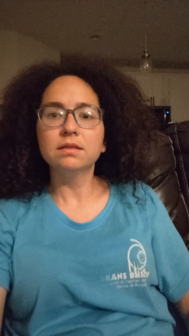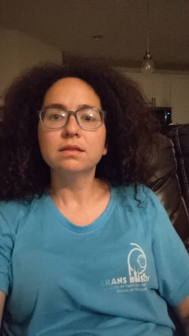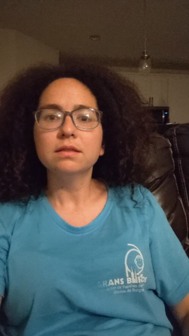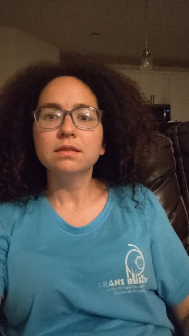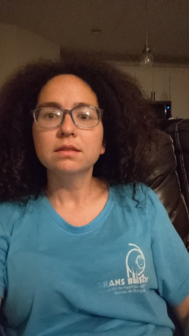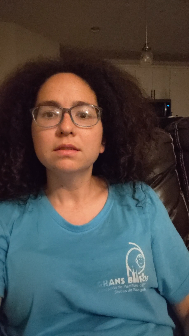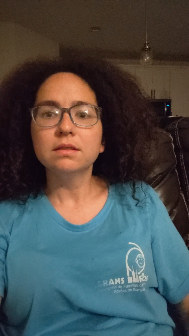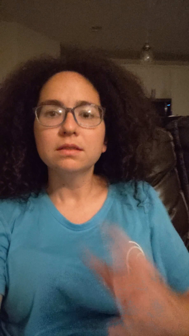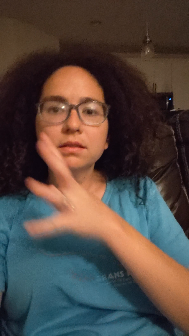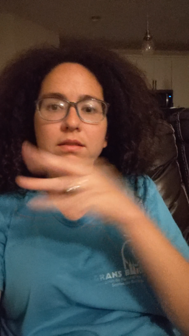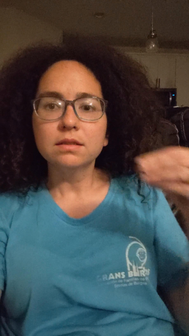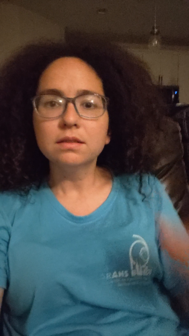and